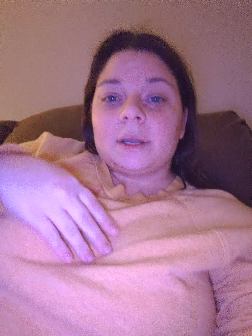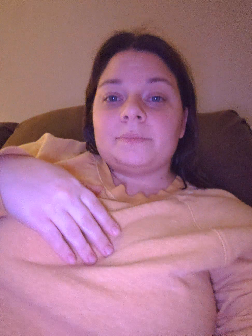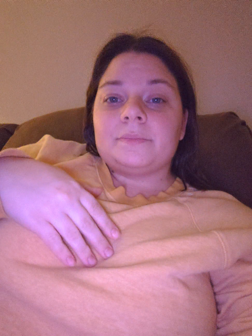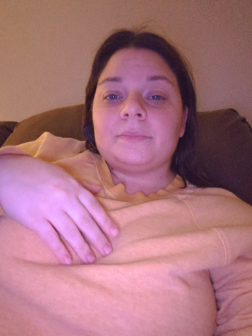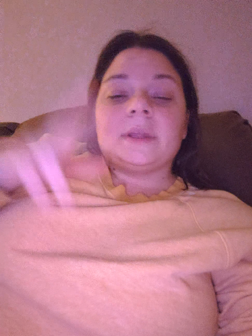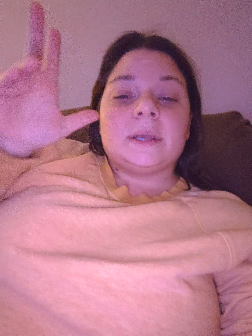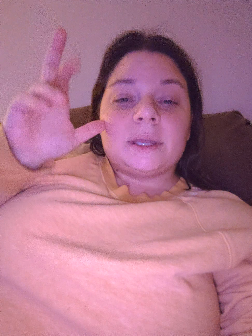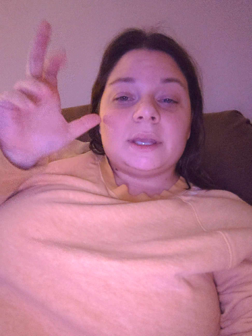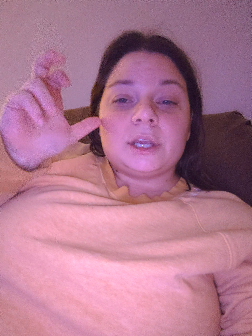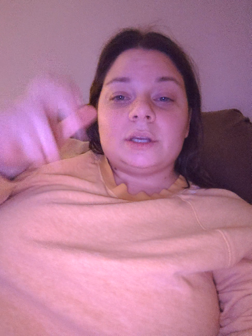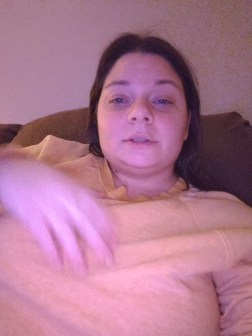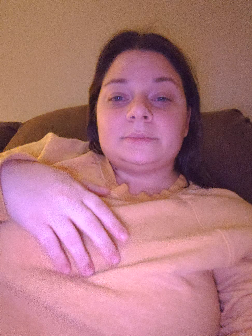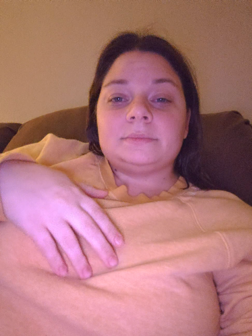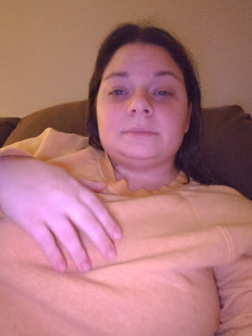hear